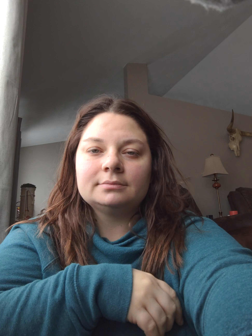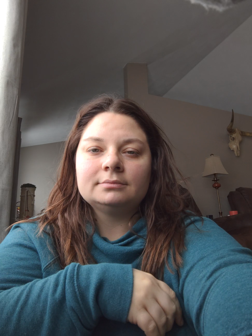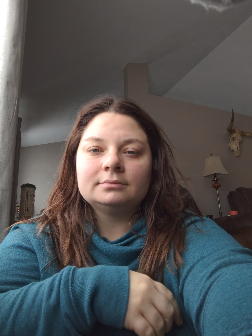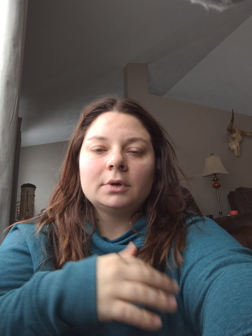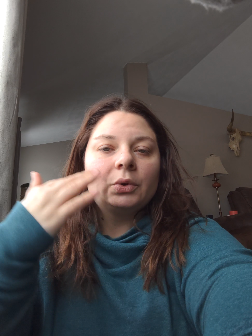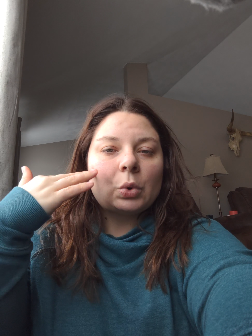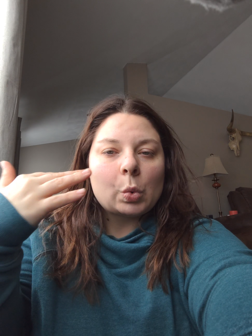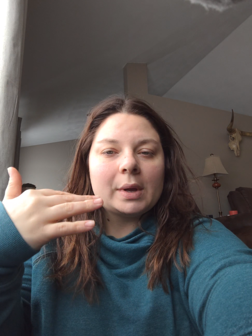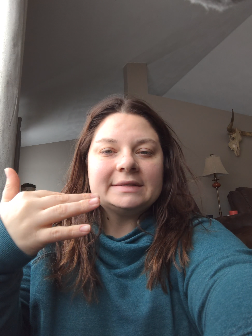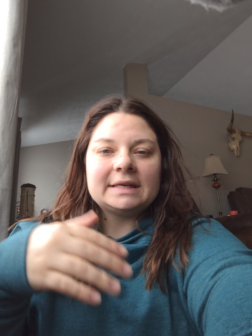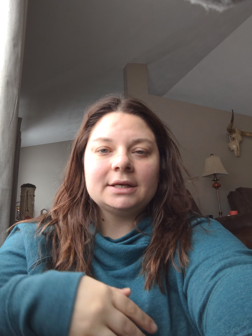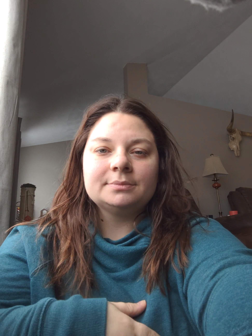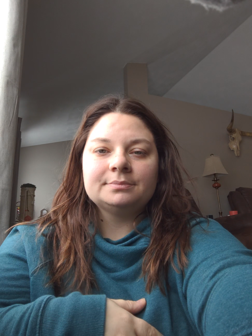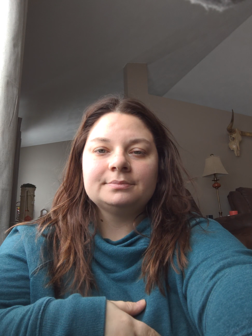noisy